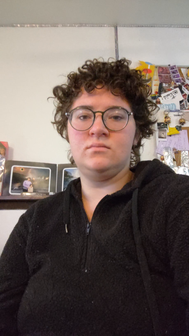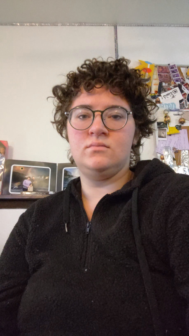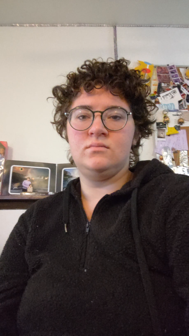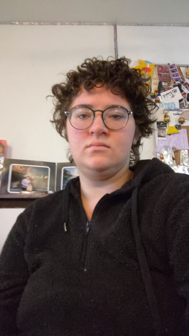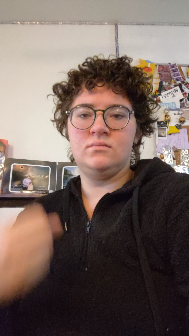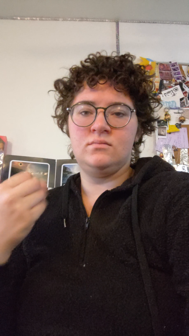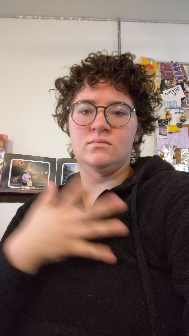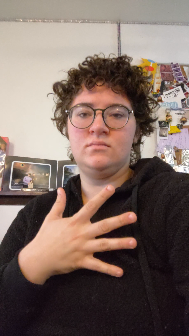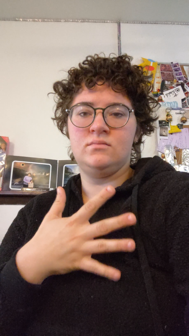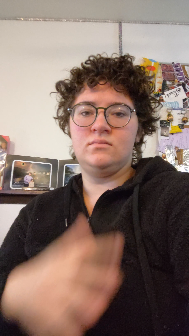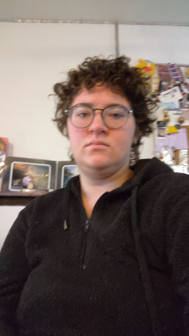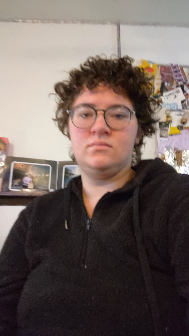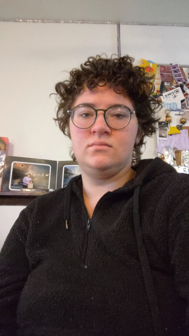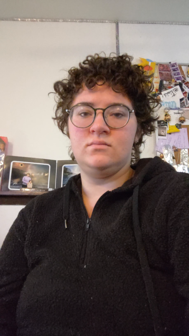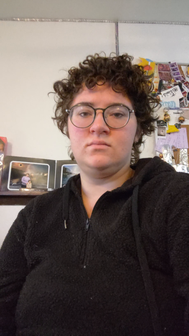scared